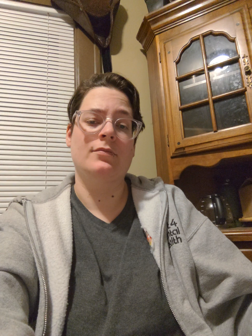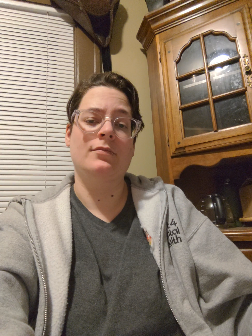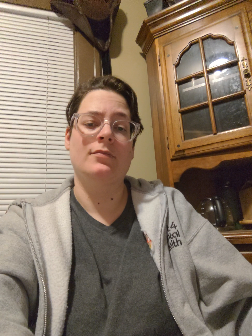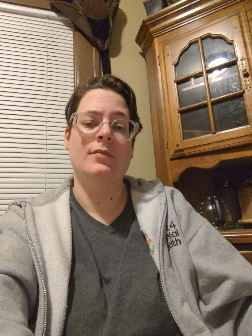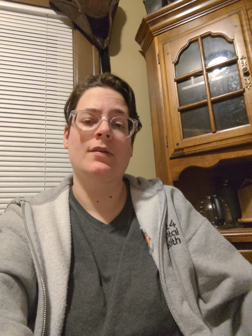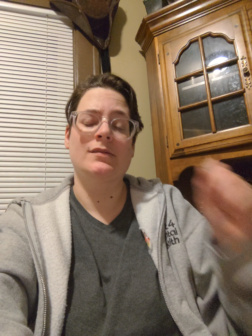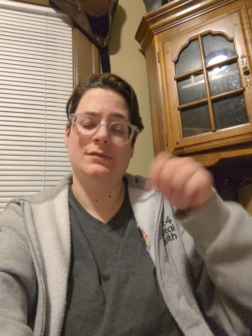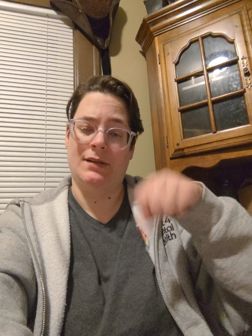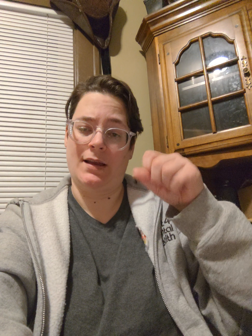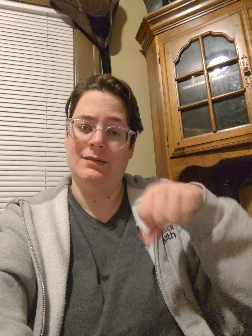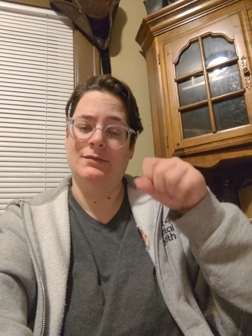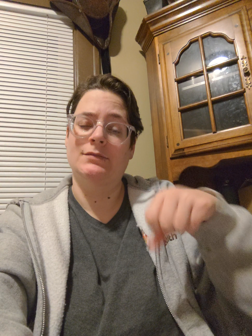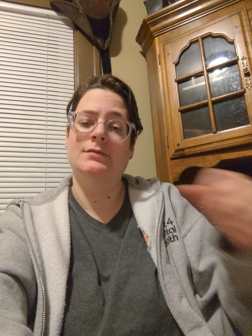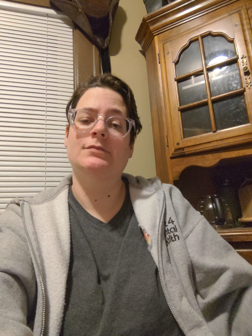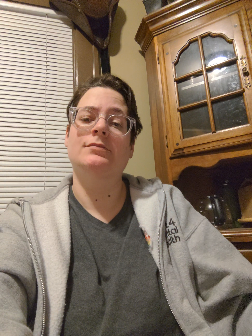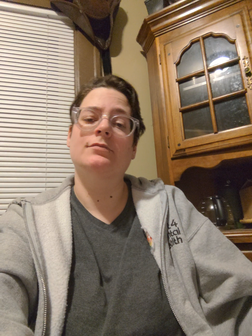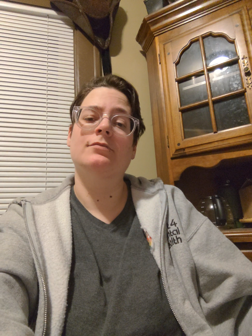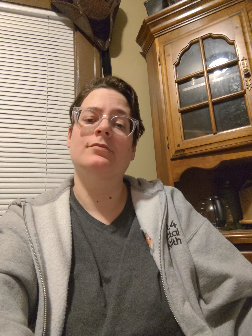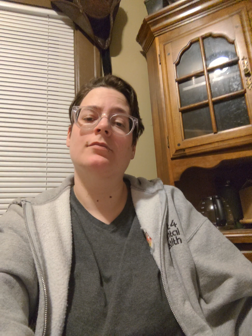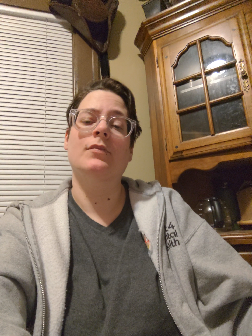yes